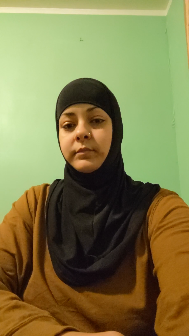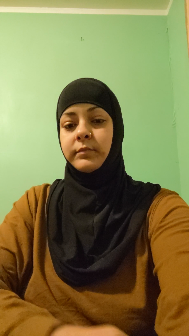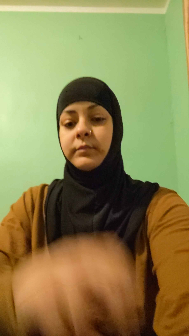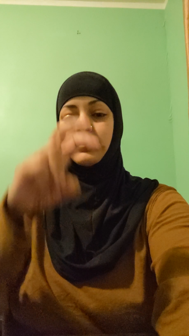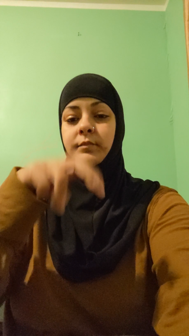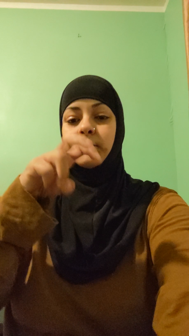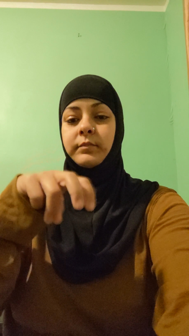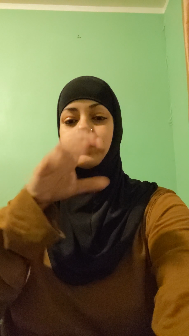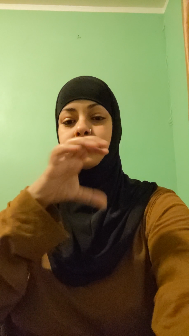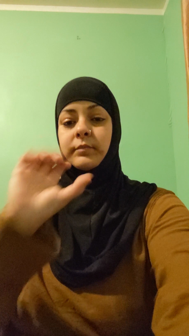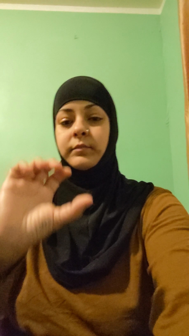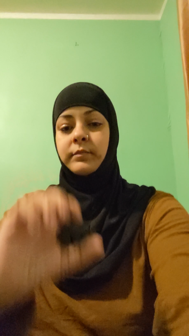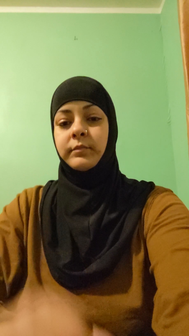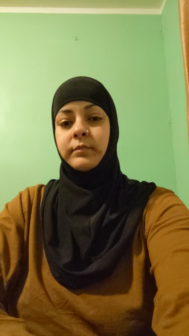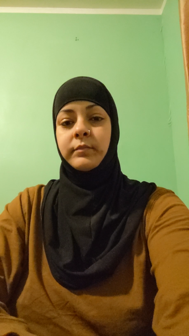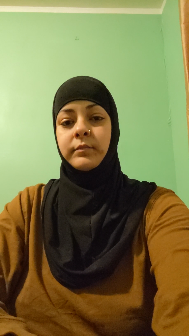potato chip